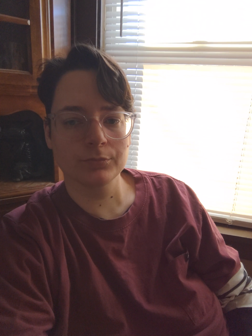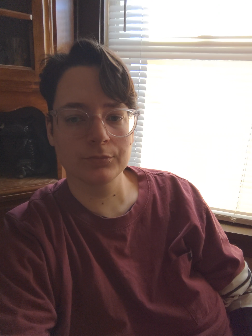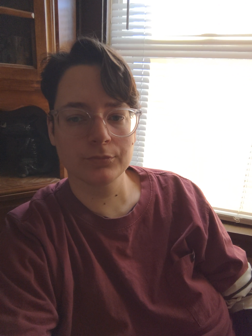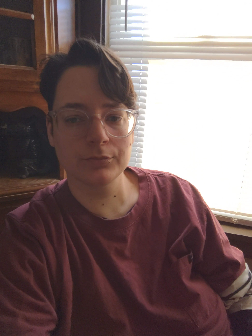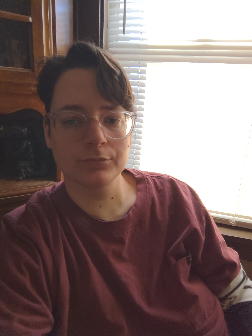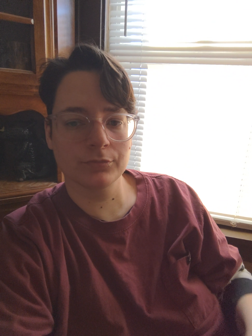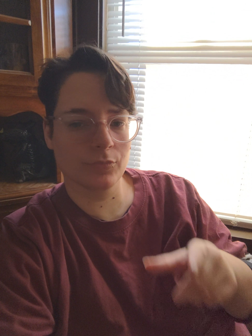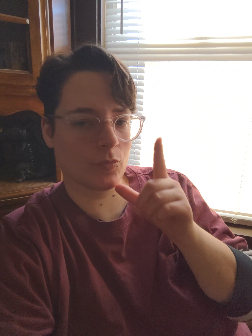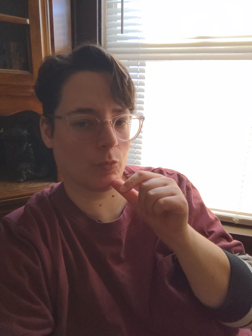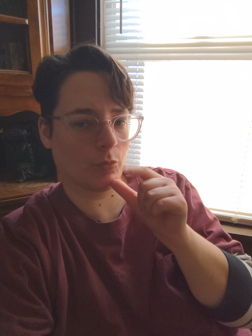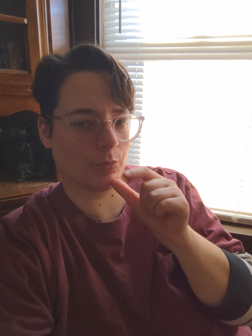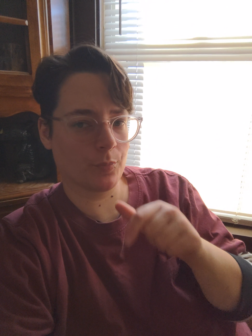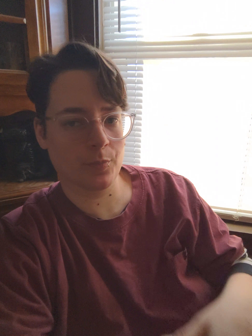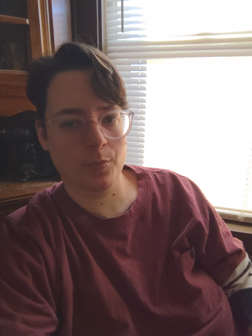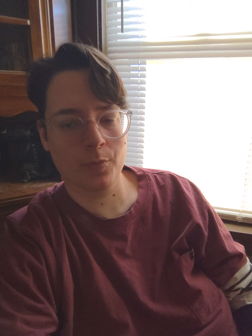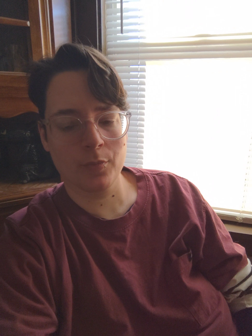who